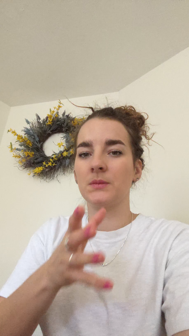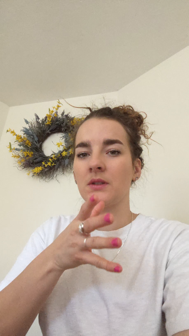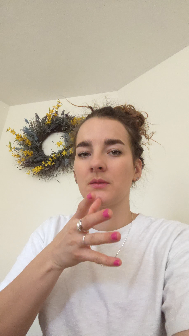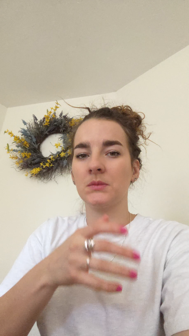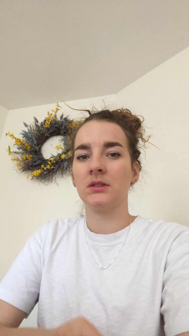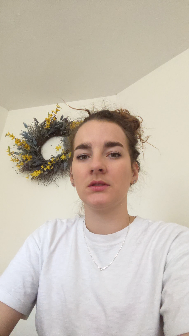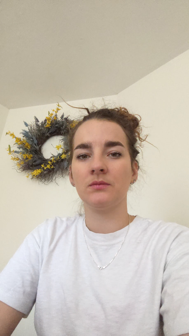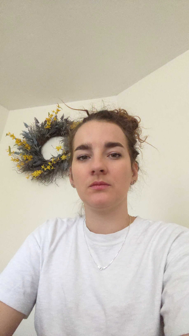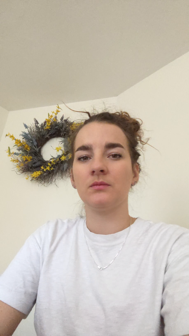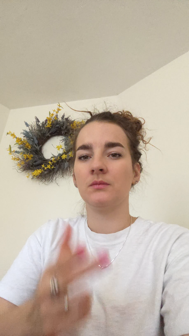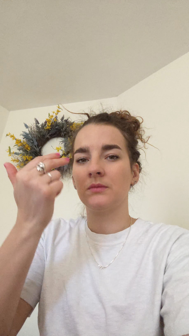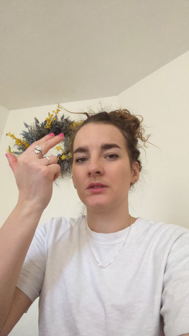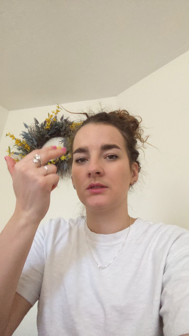bunny